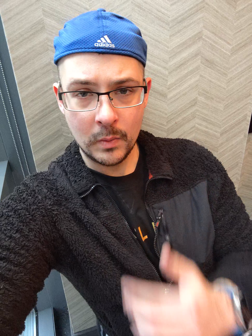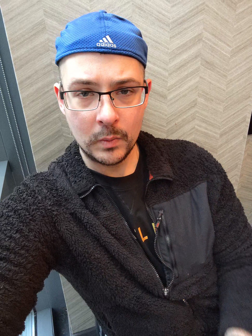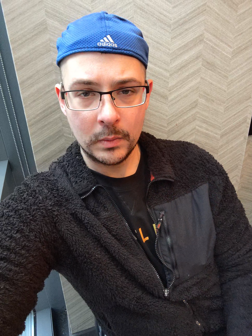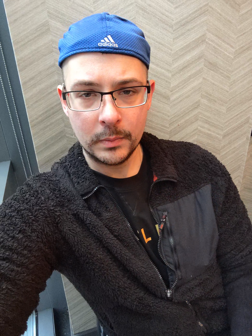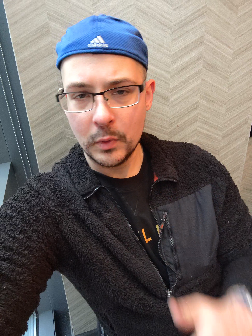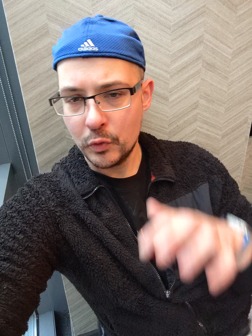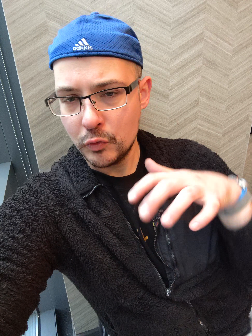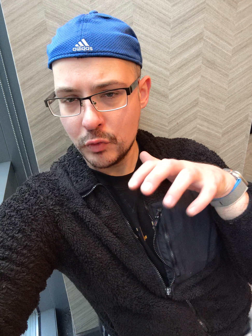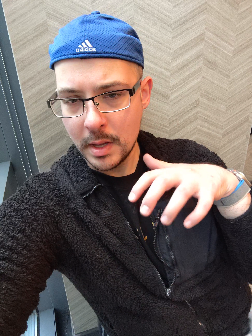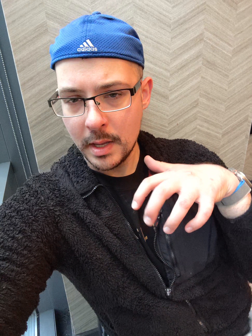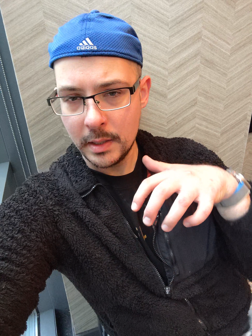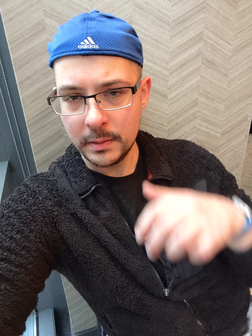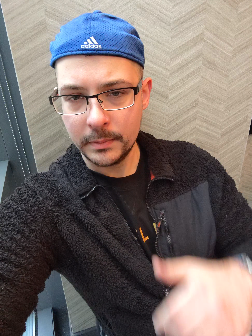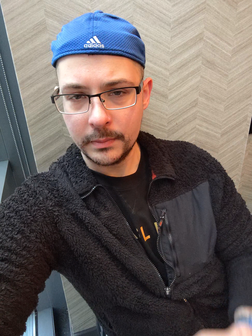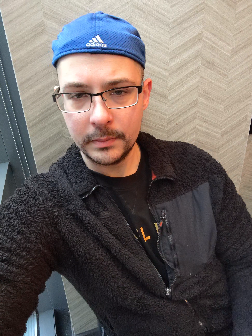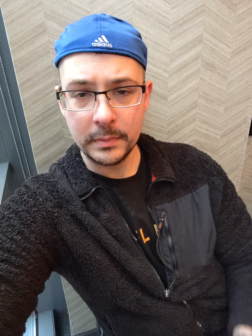rain